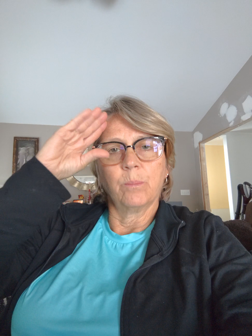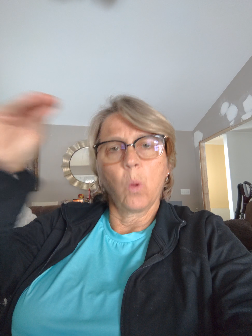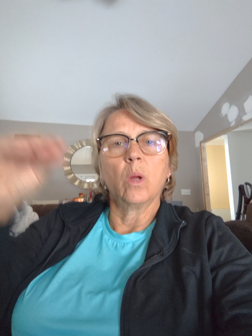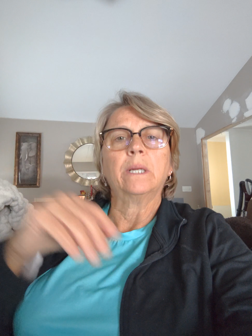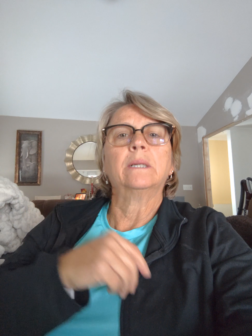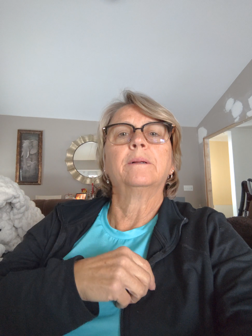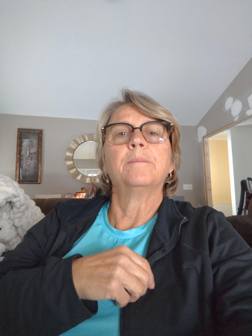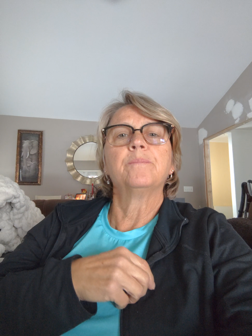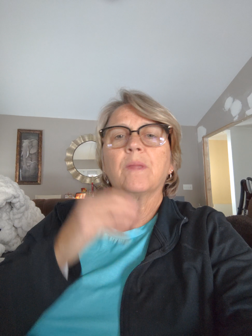cowboy